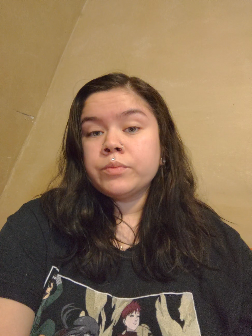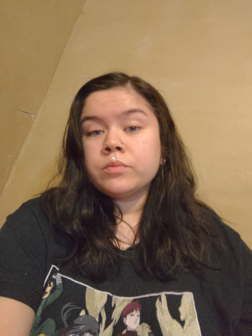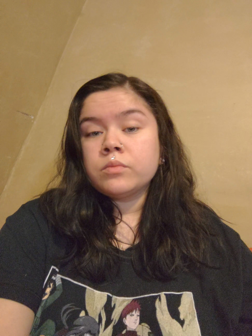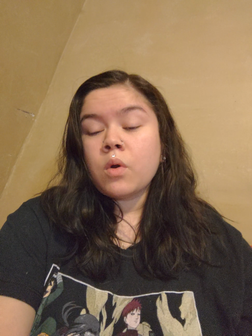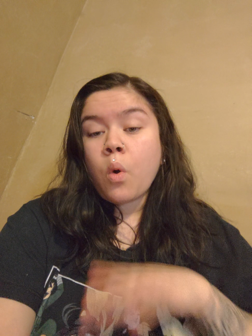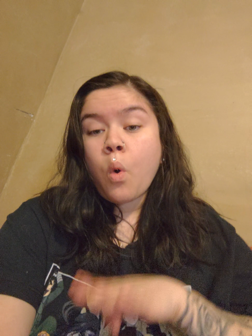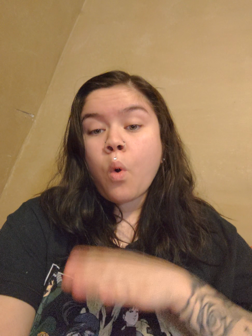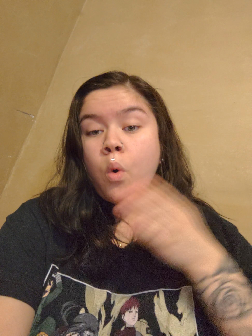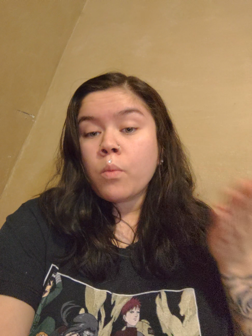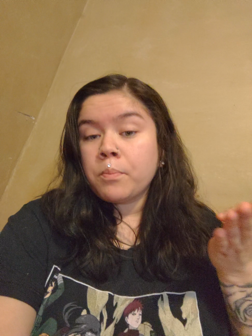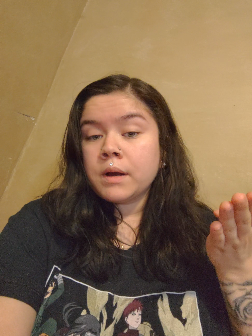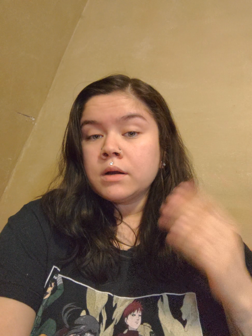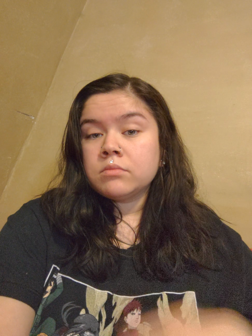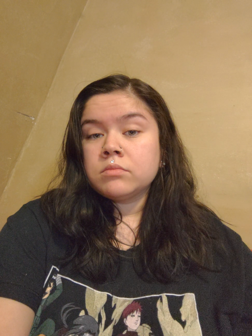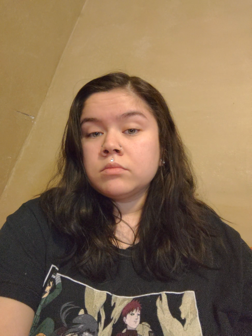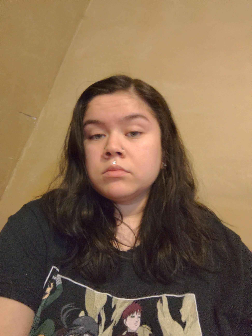open